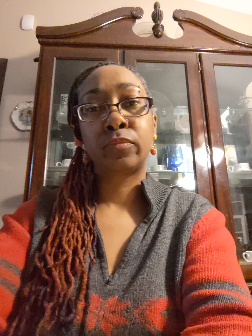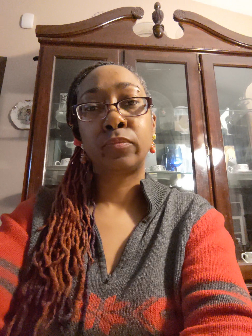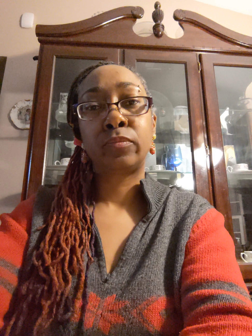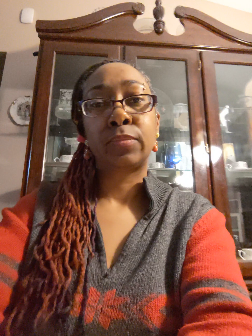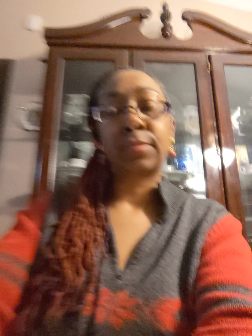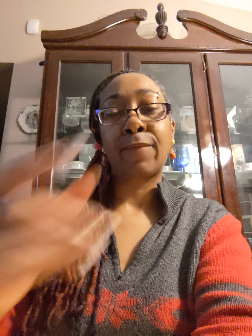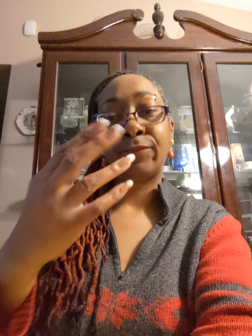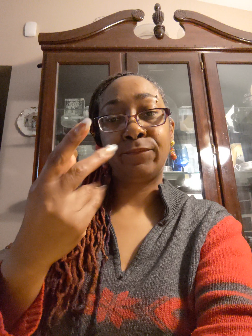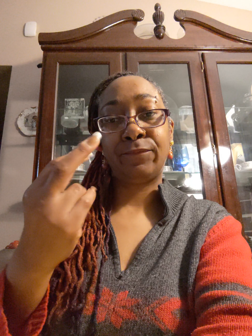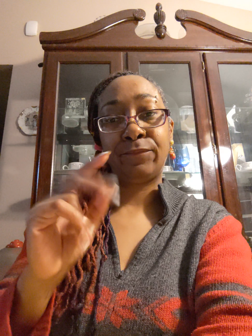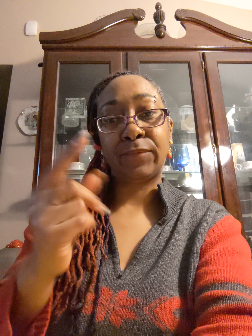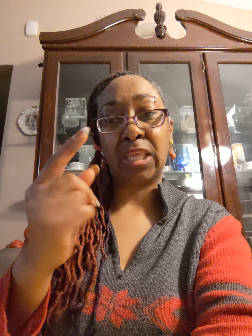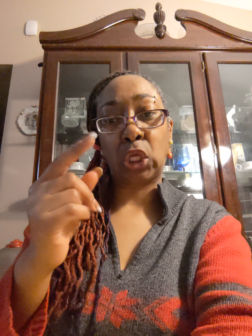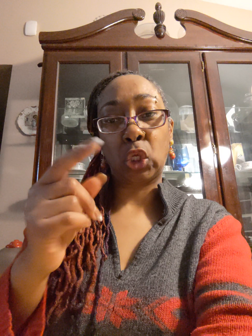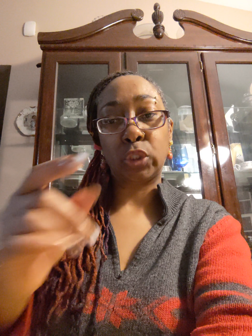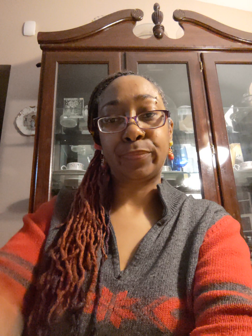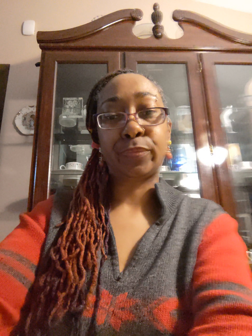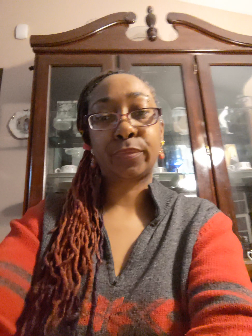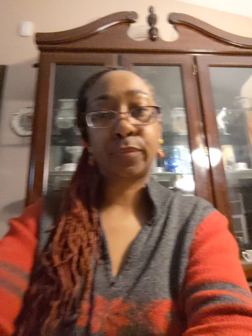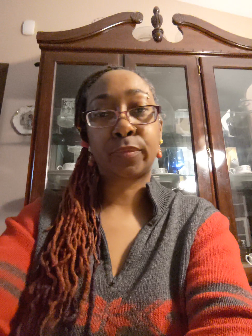finger